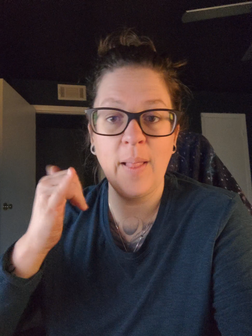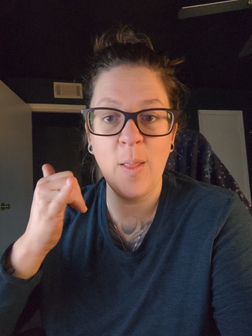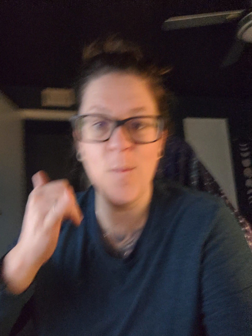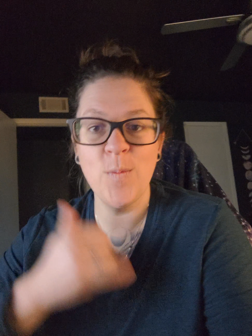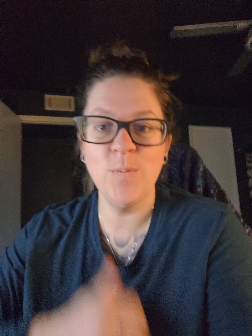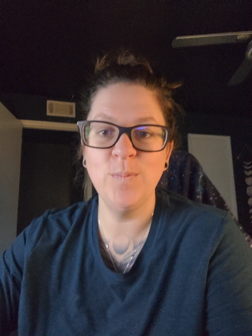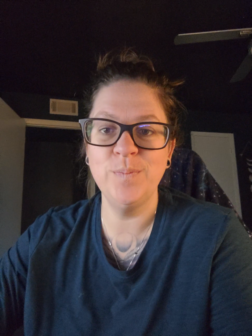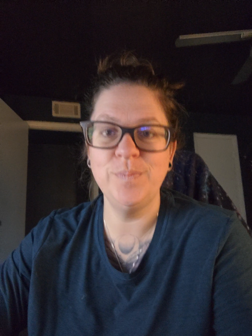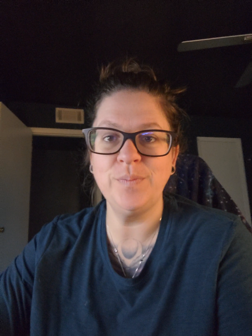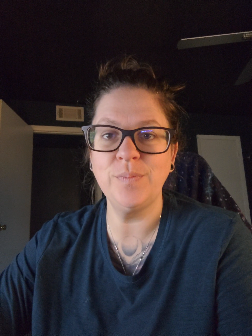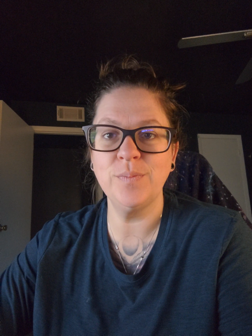yellow